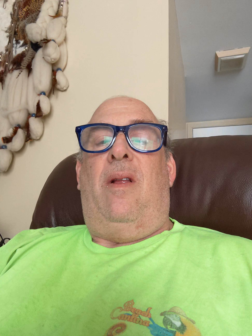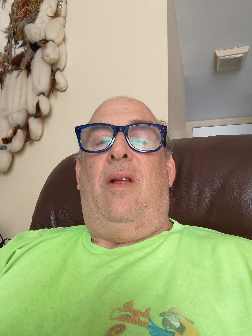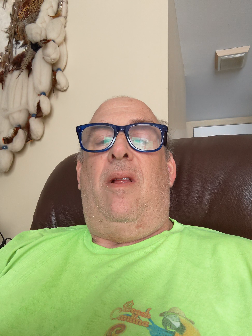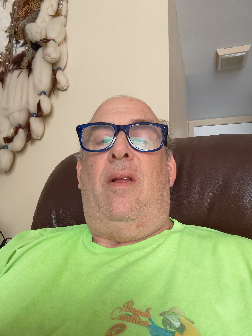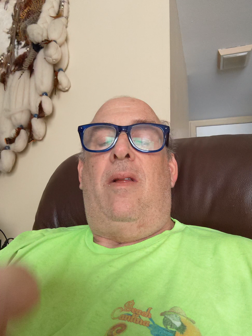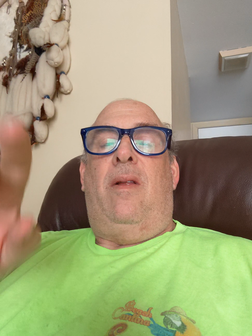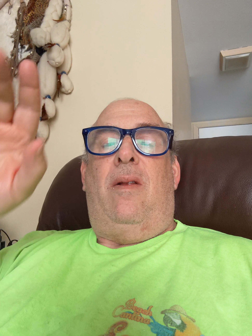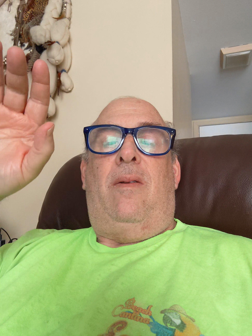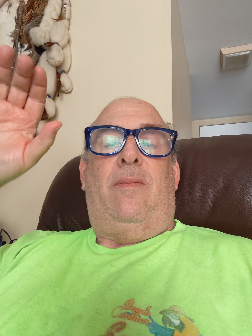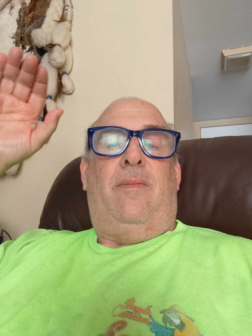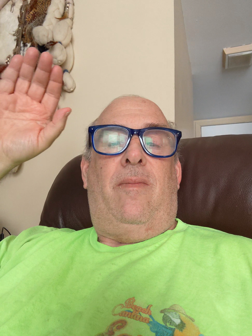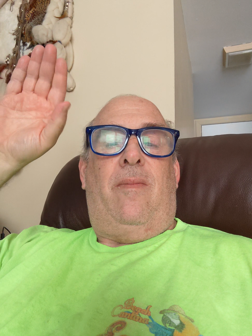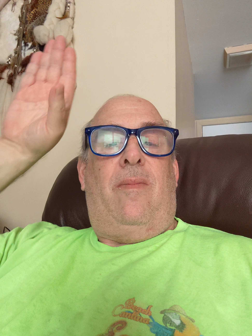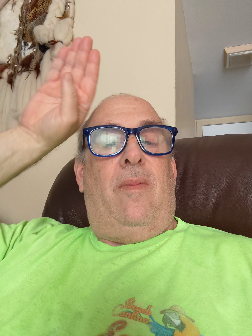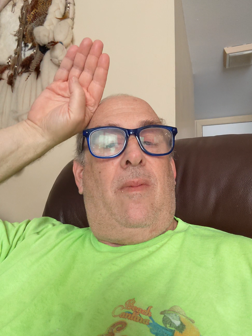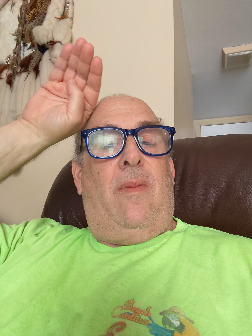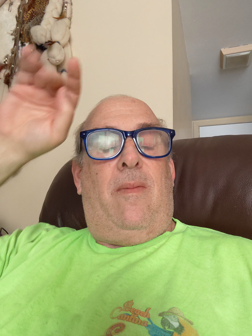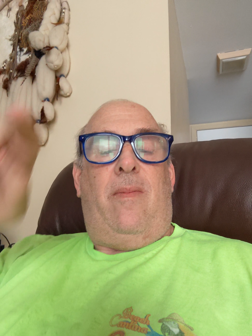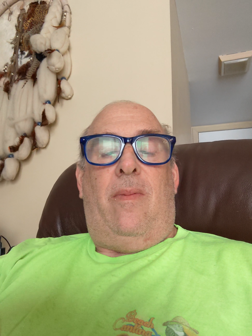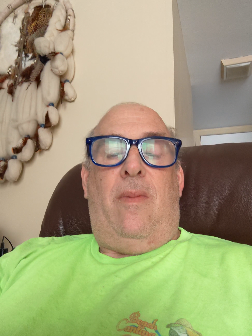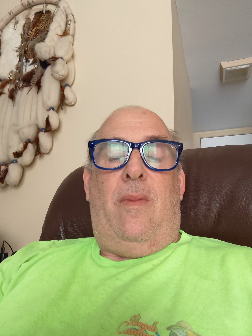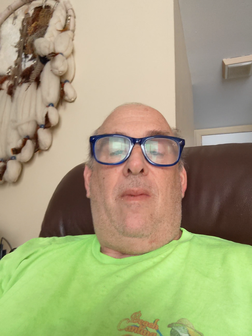donkey